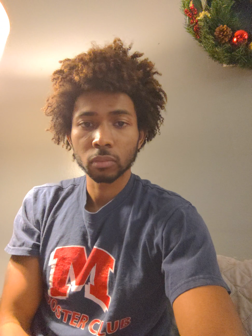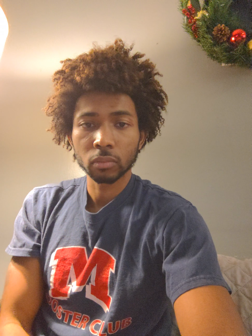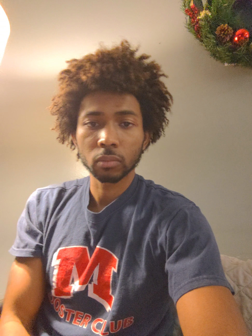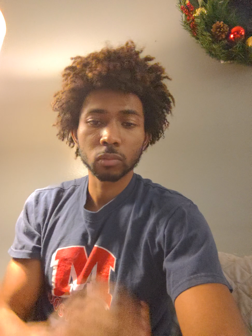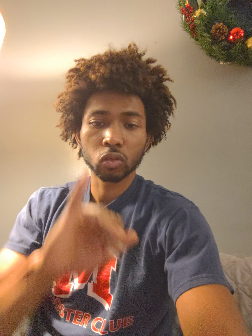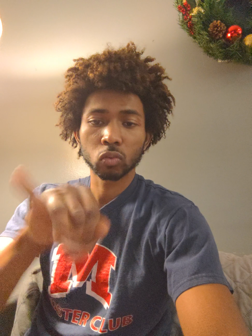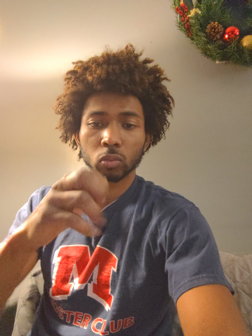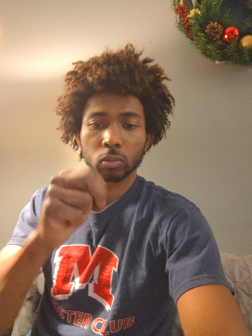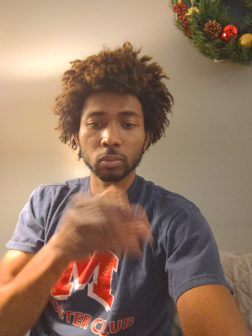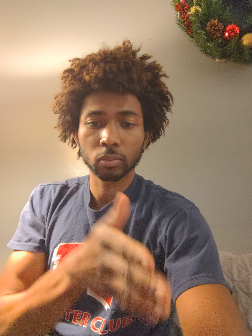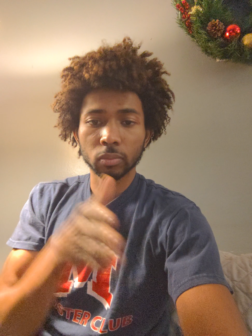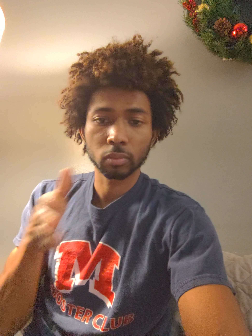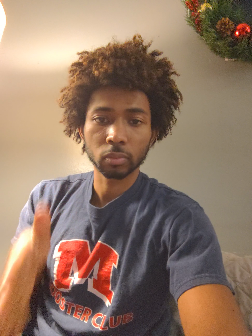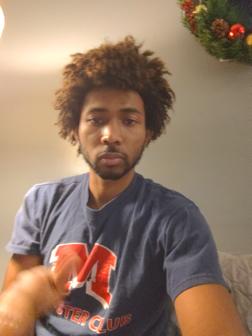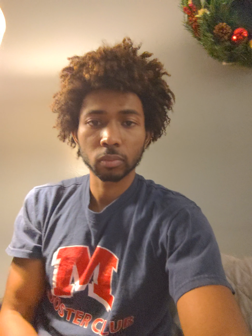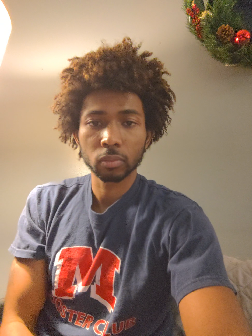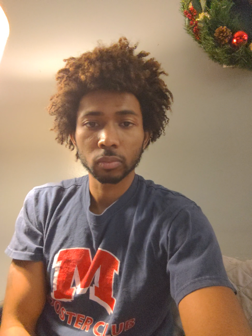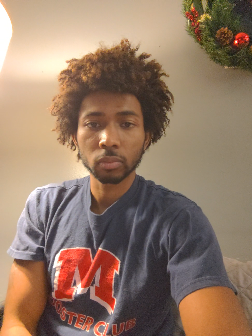jeans